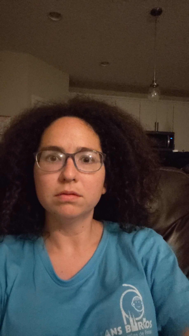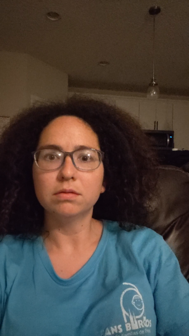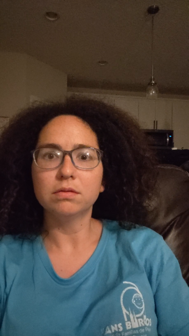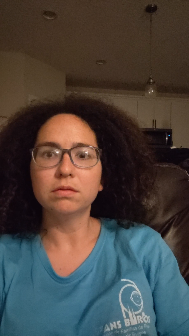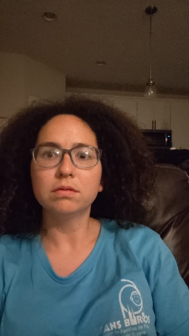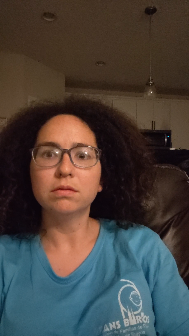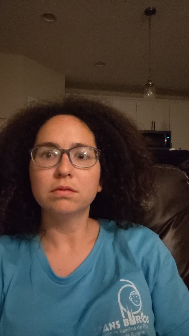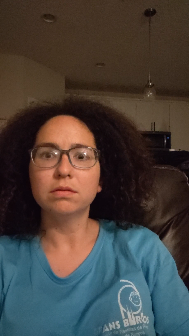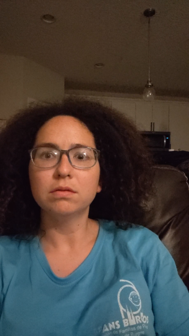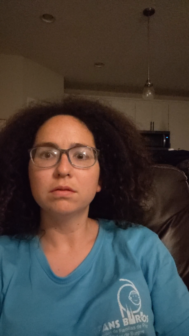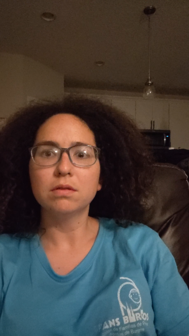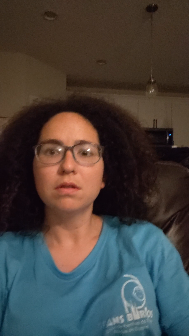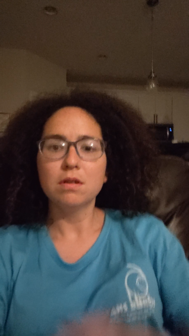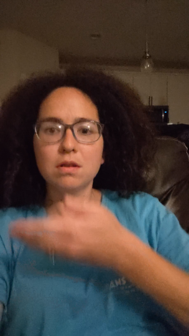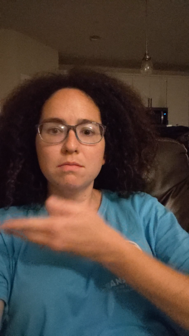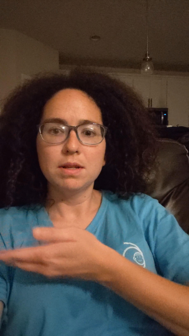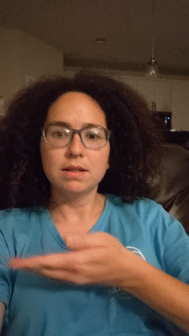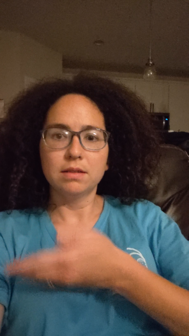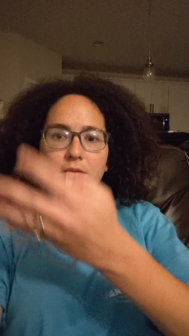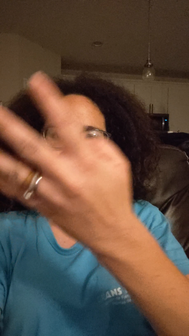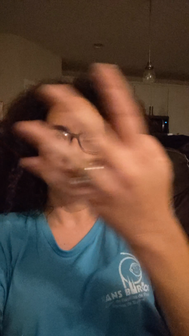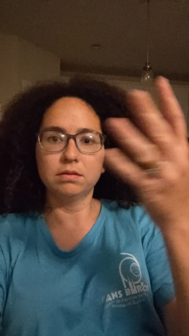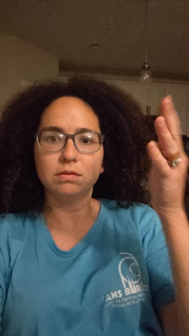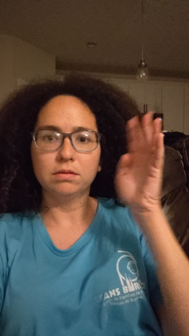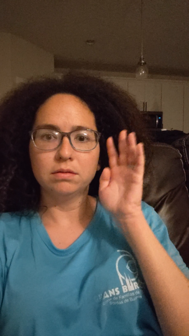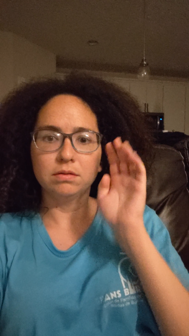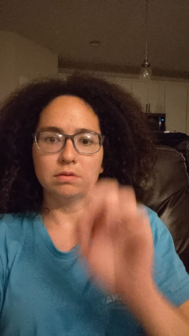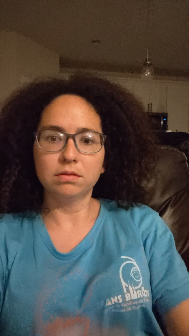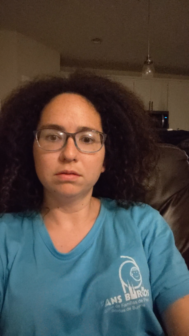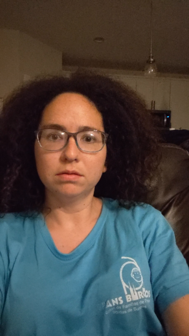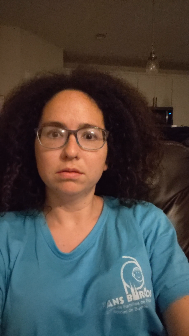crib